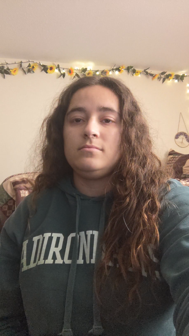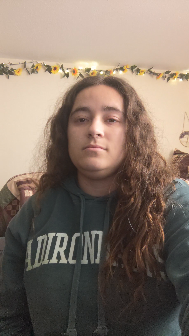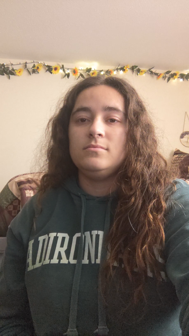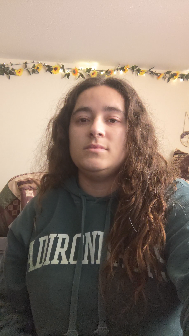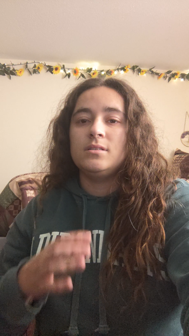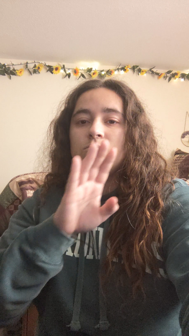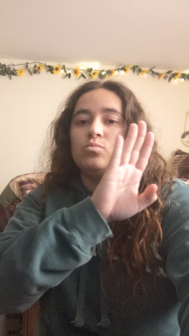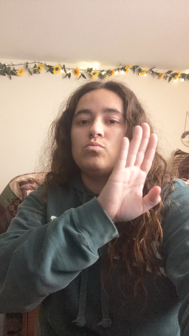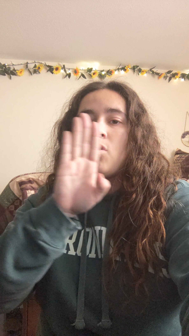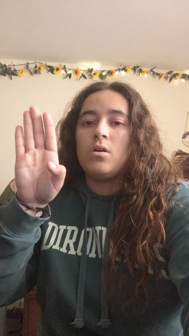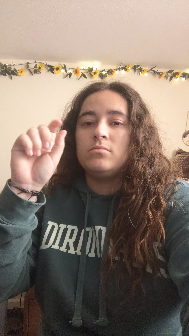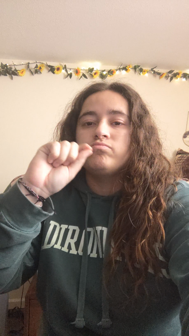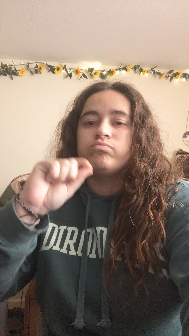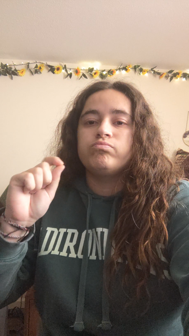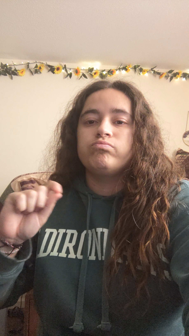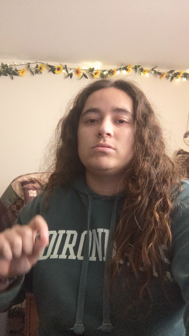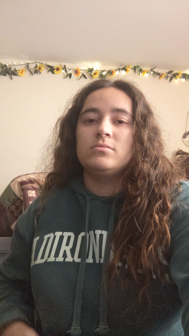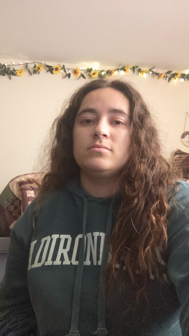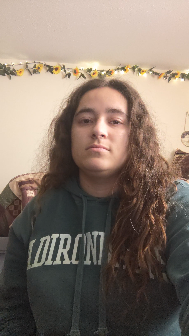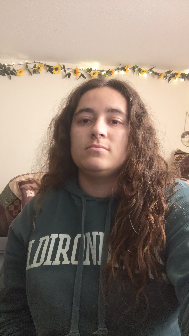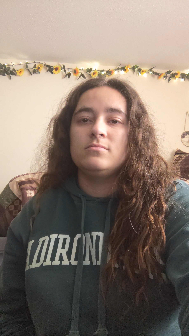chalk